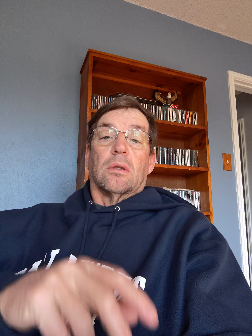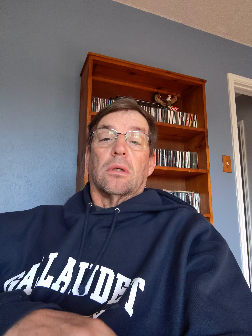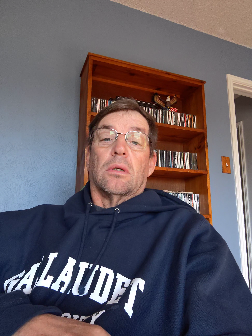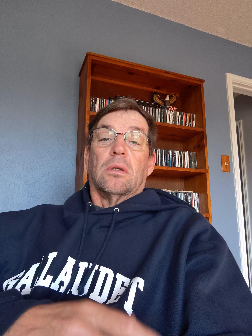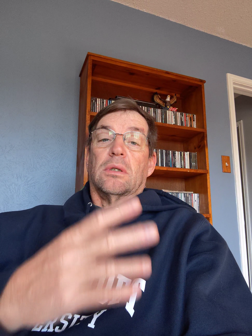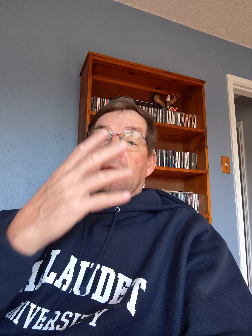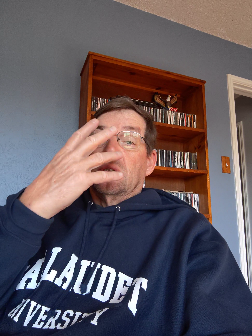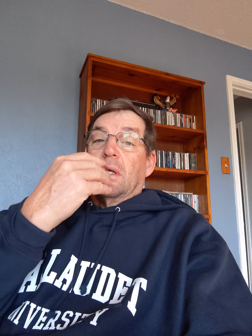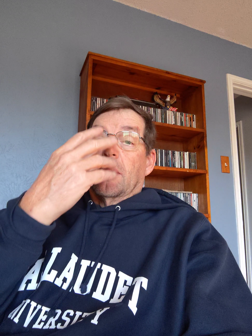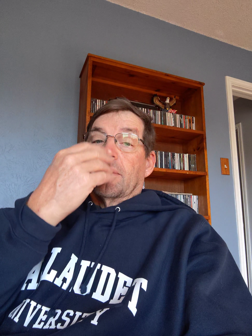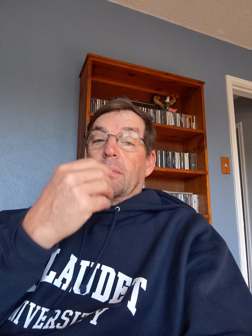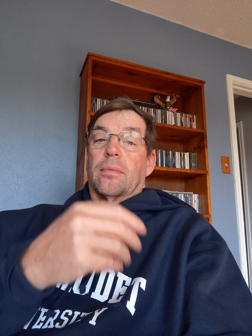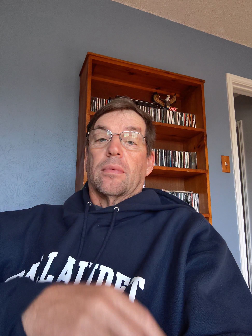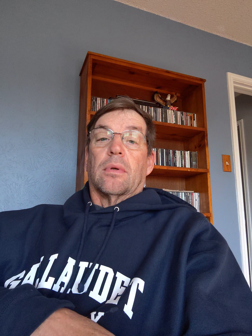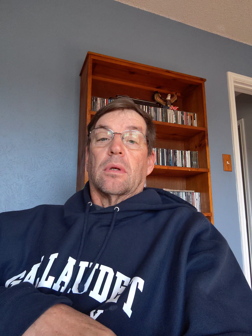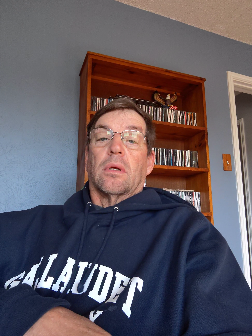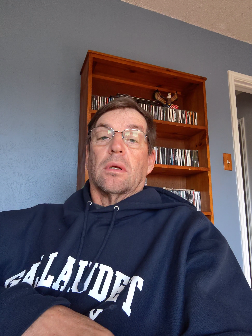sleep